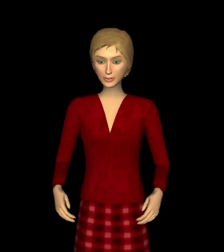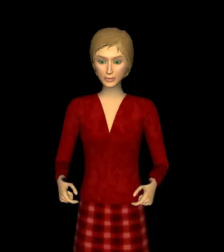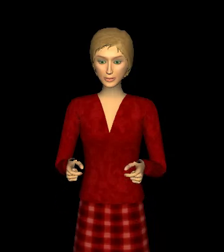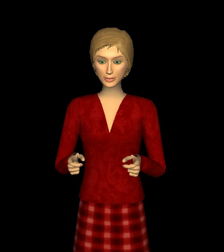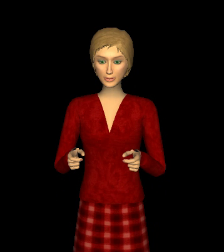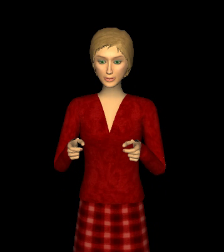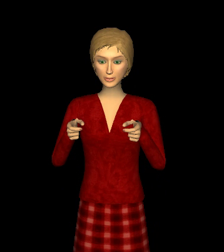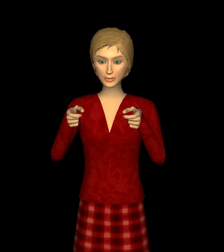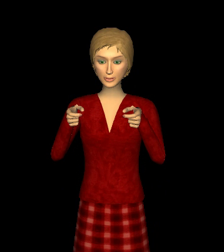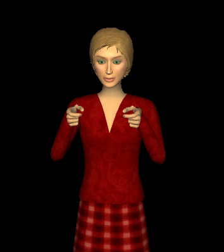مبنى